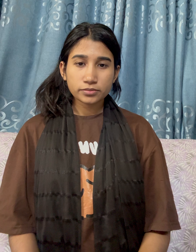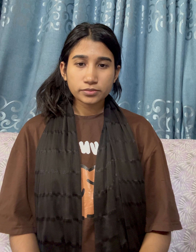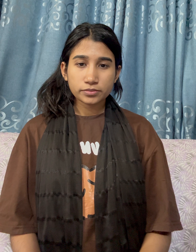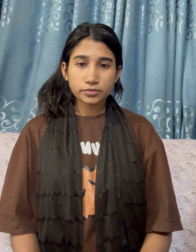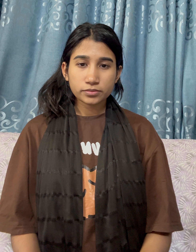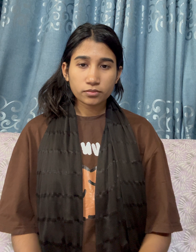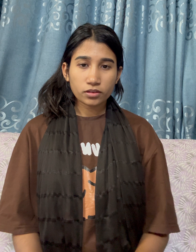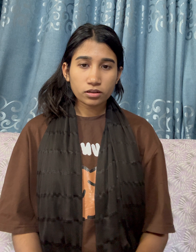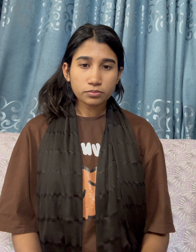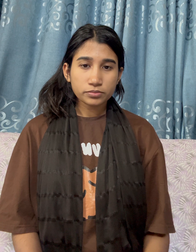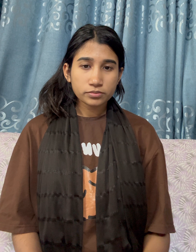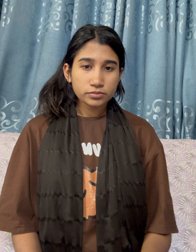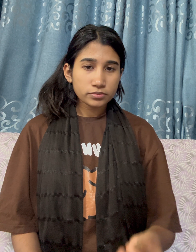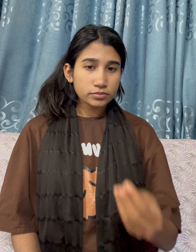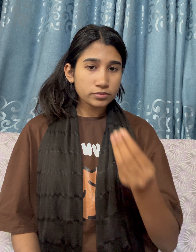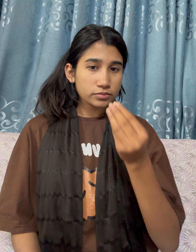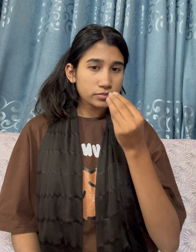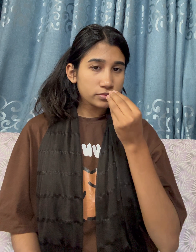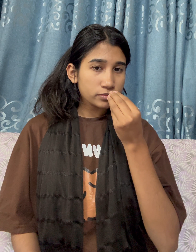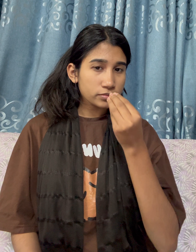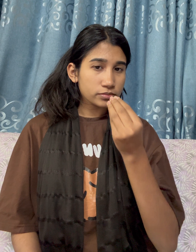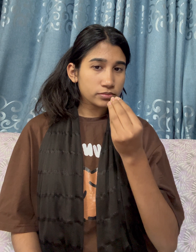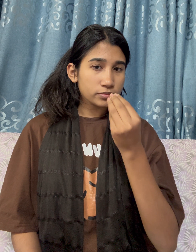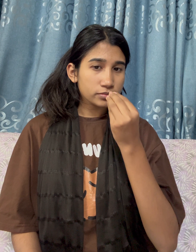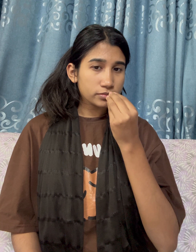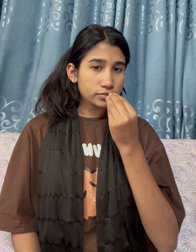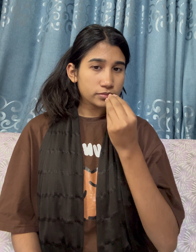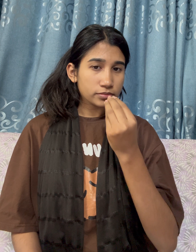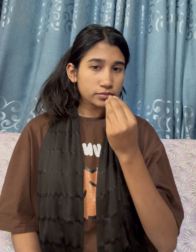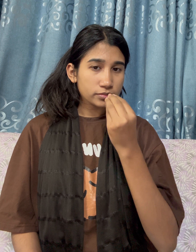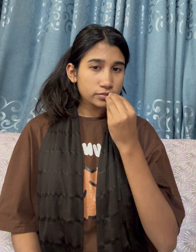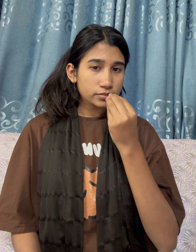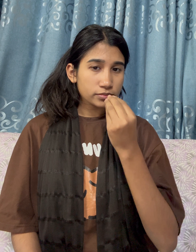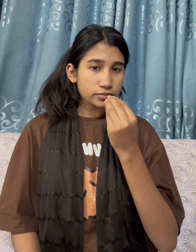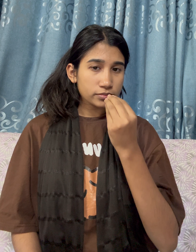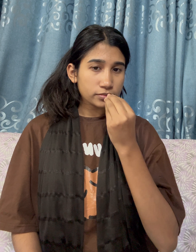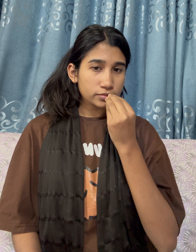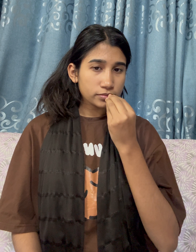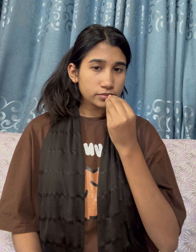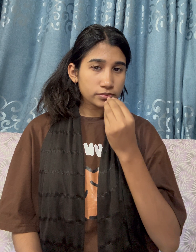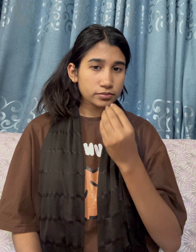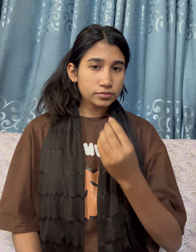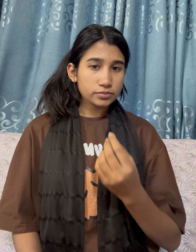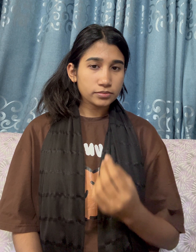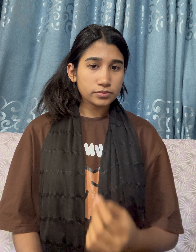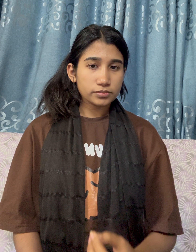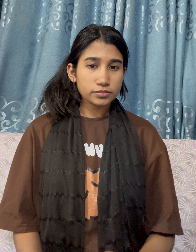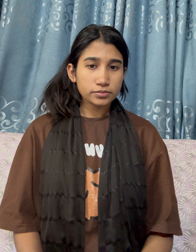খাওয়া